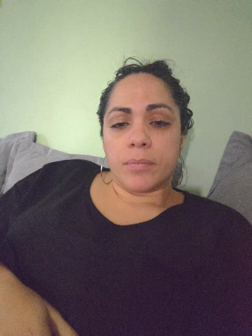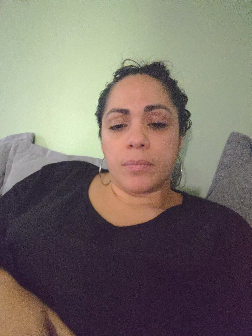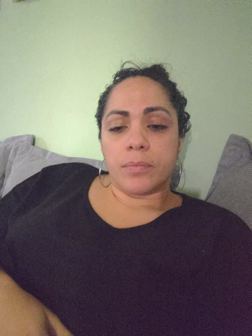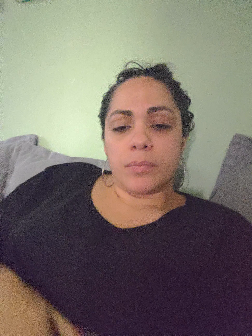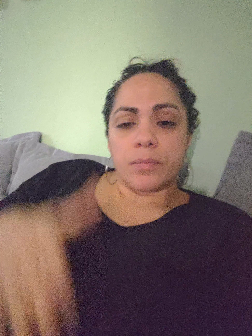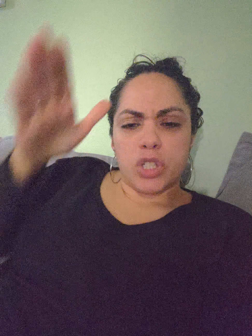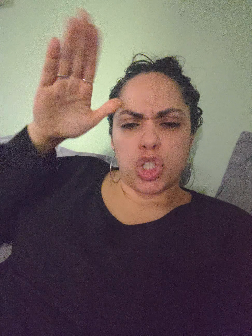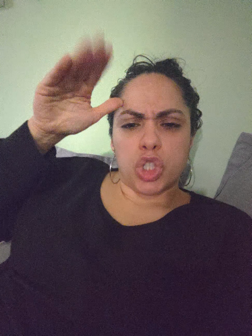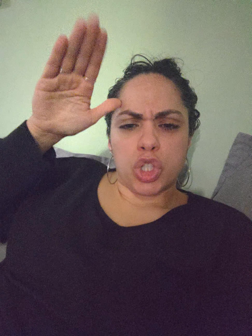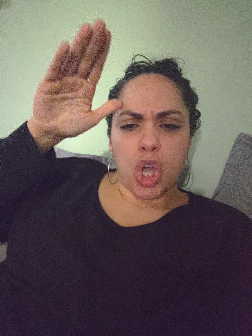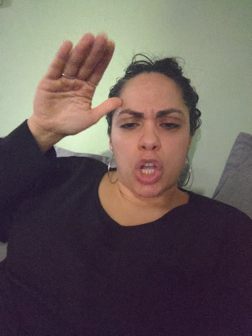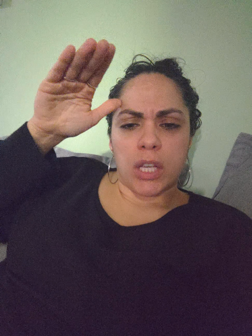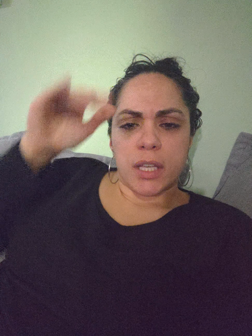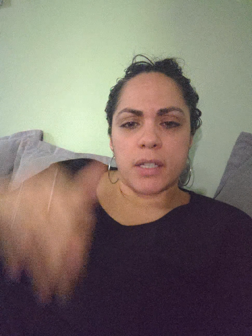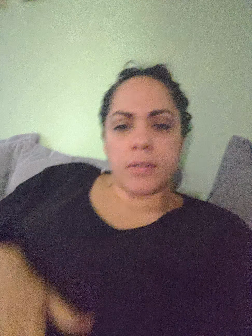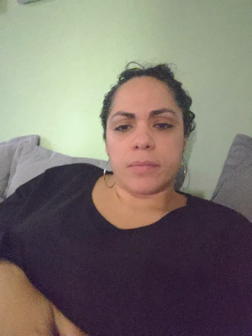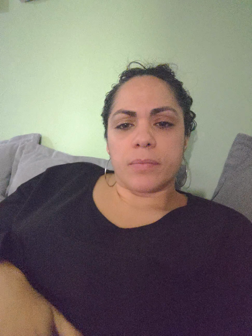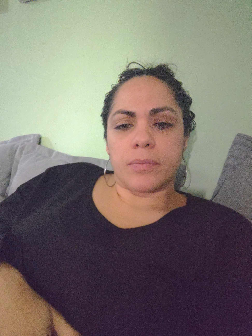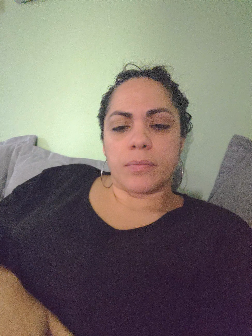donkey